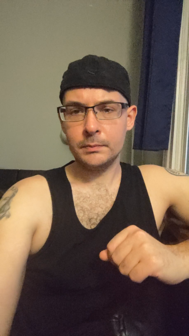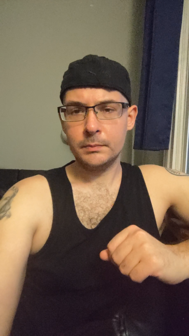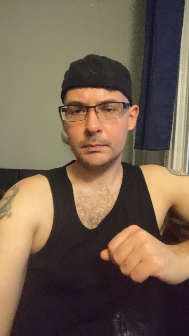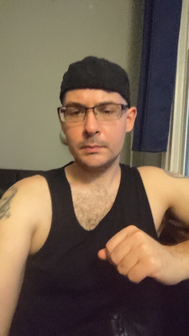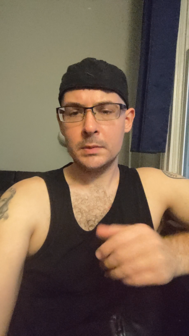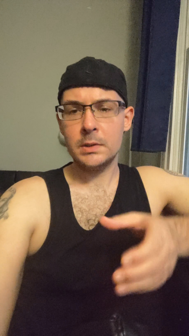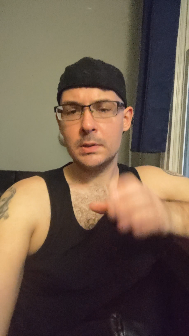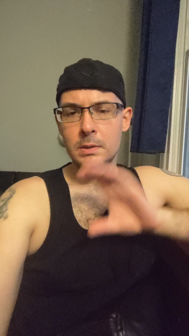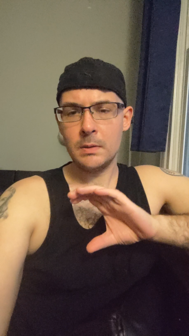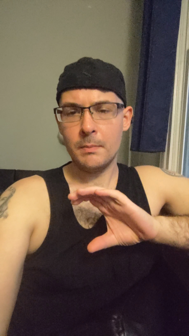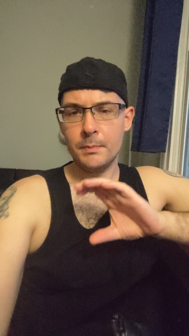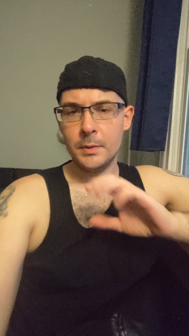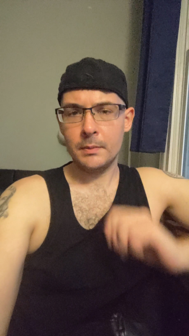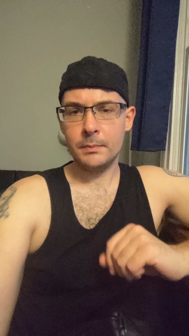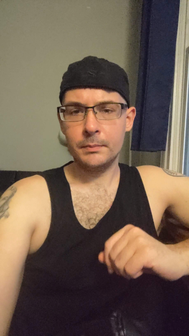dump